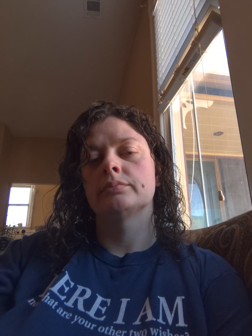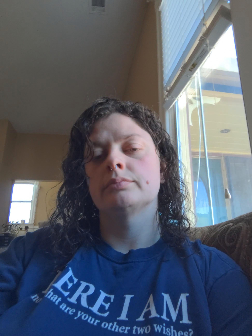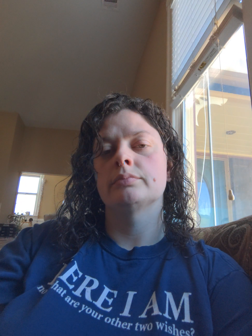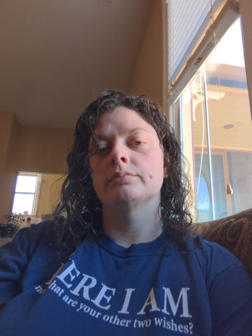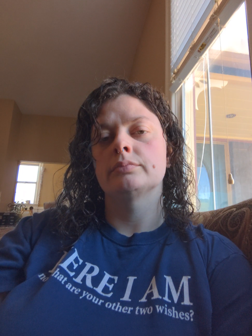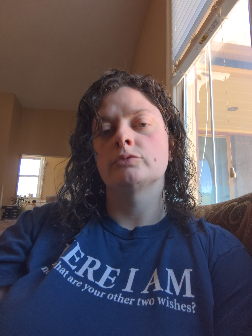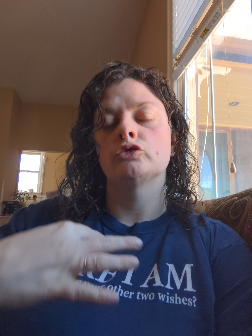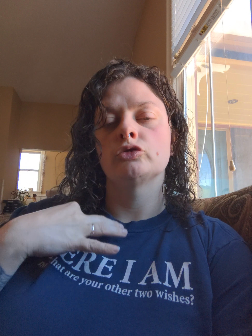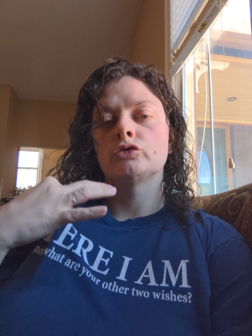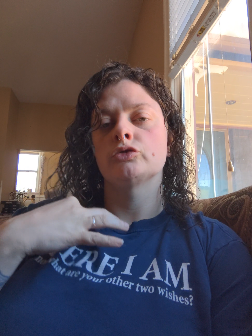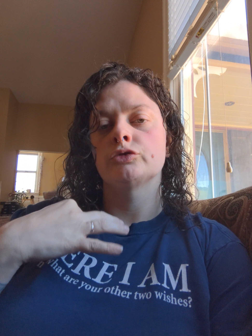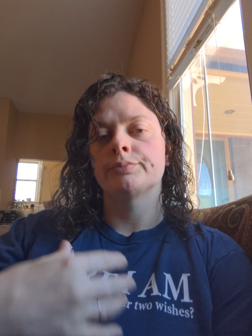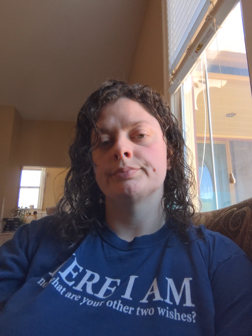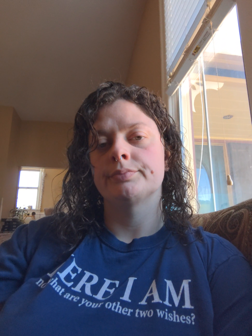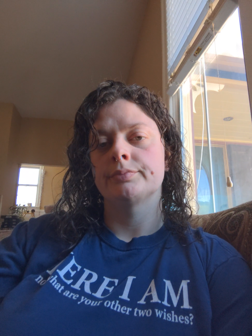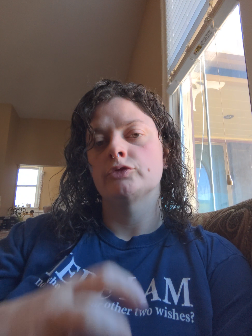shirt